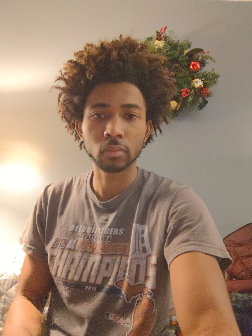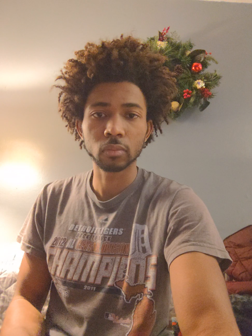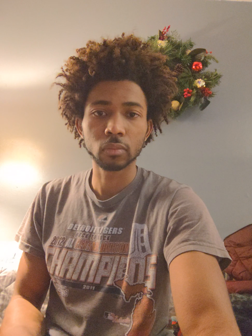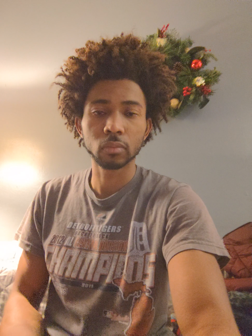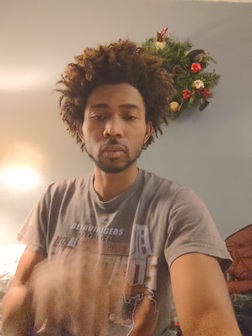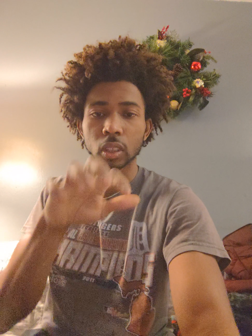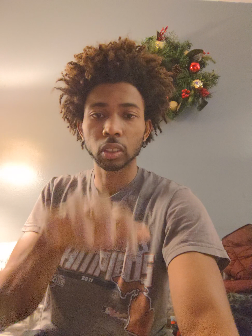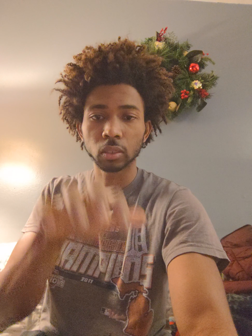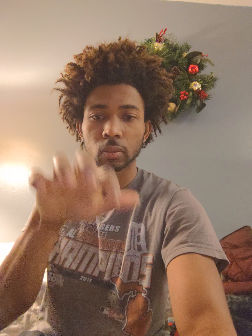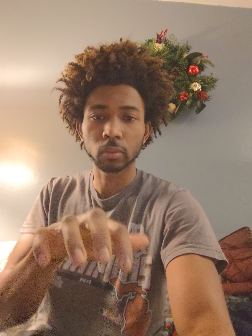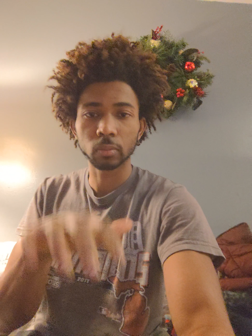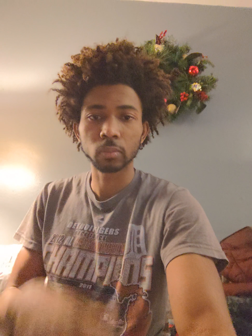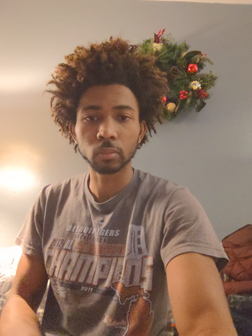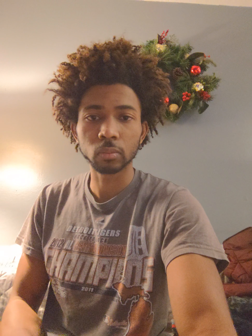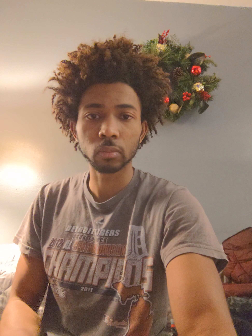alligator